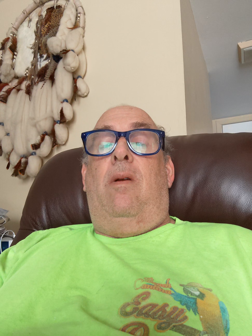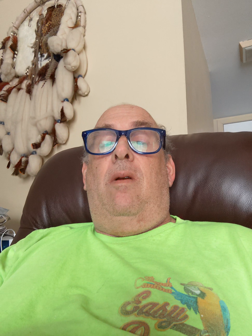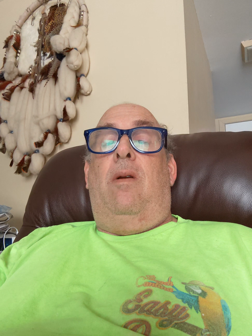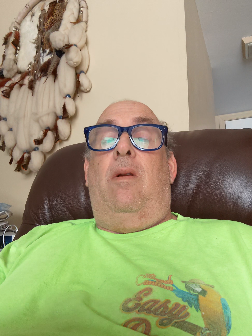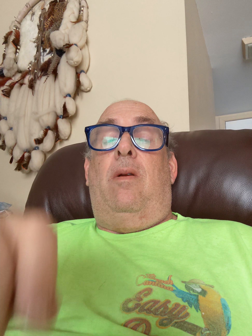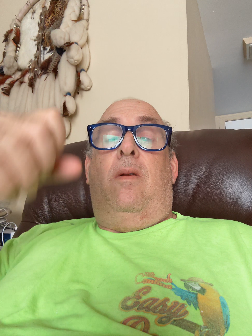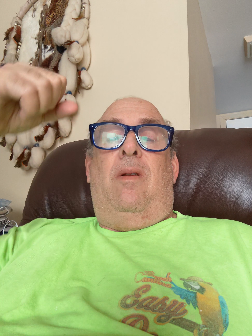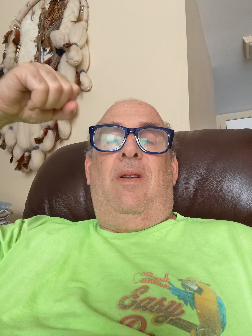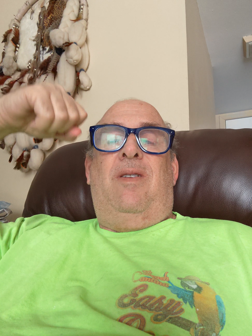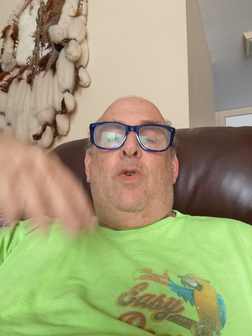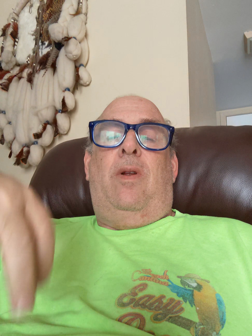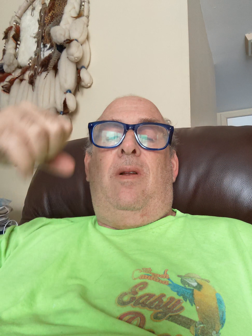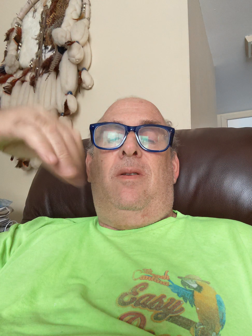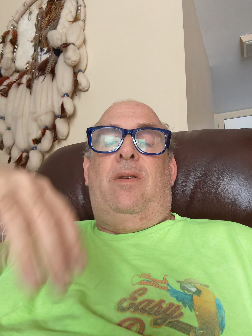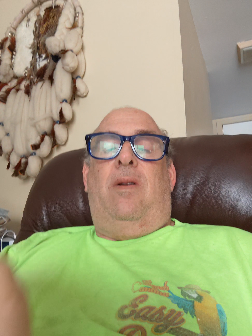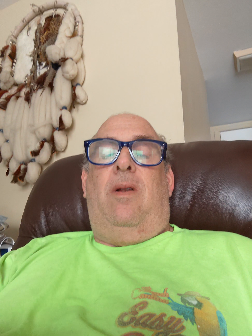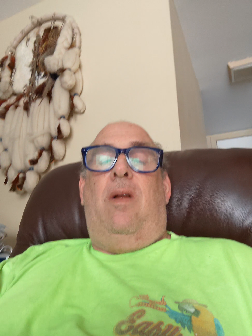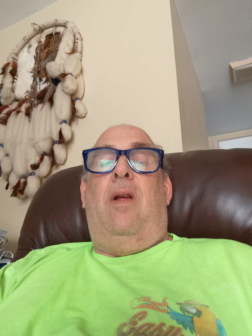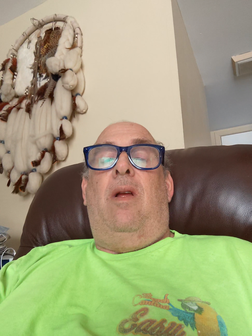shower